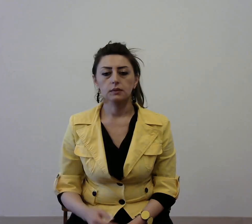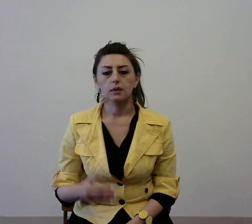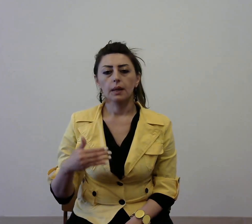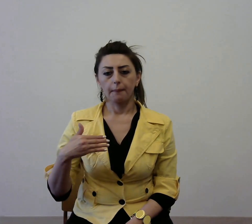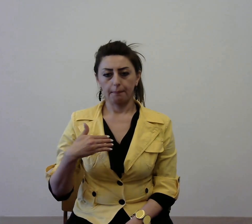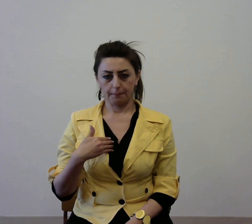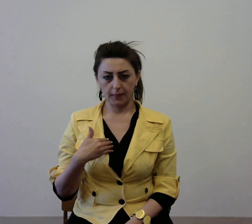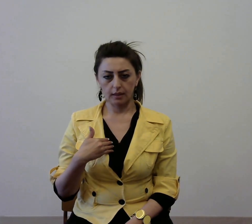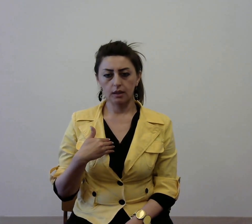mən